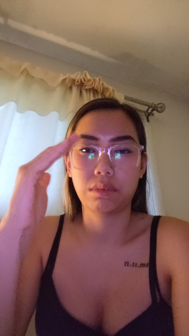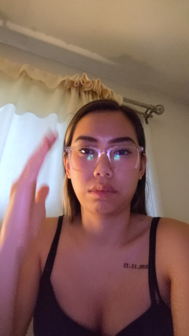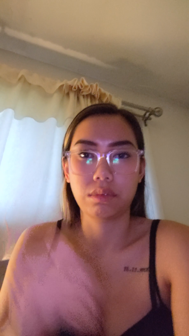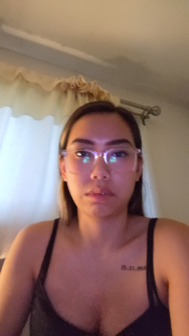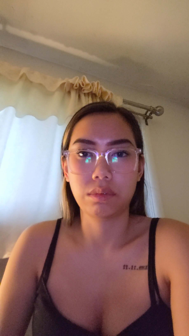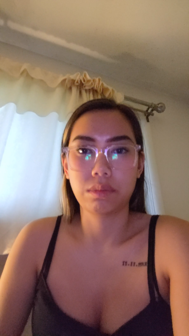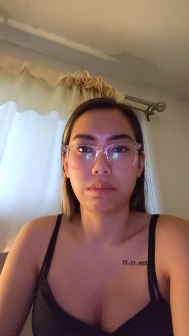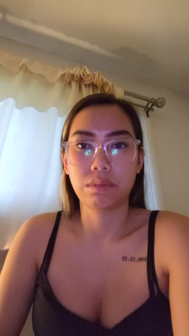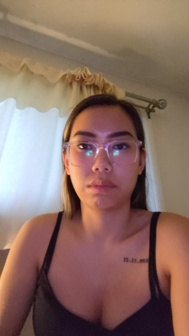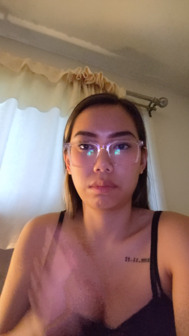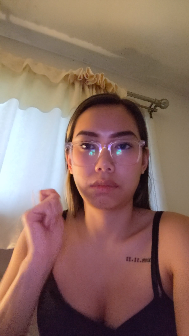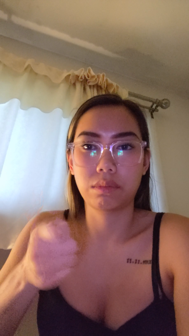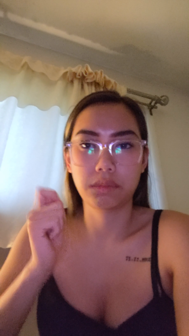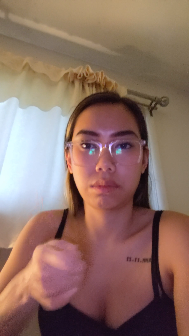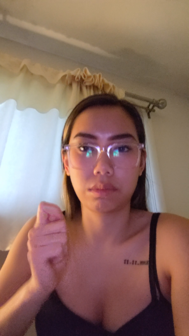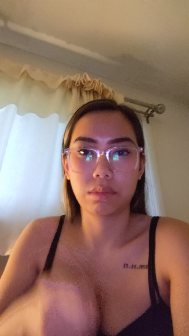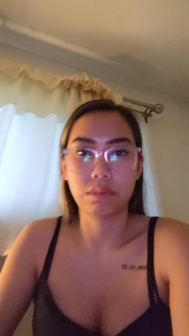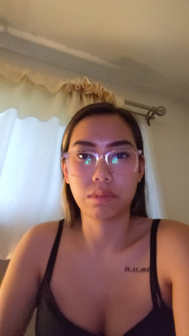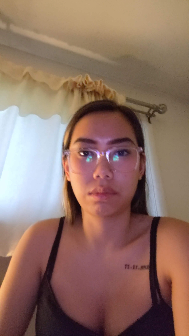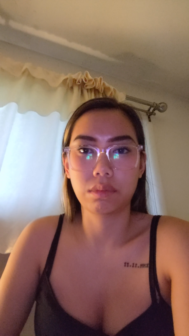hammer